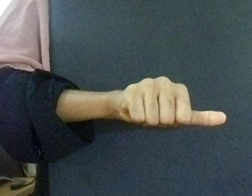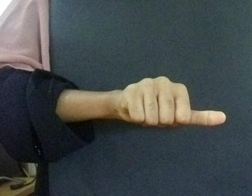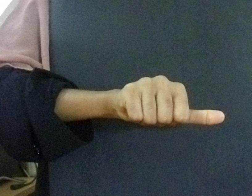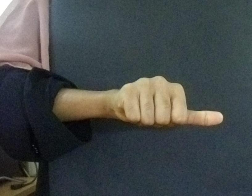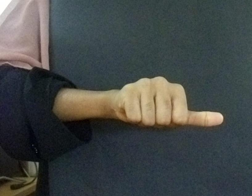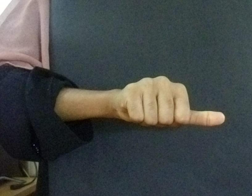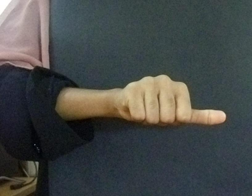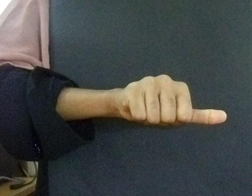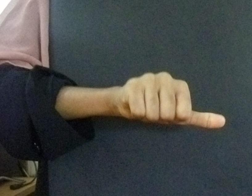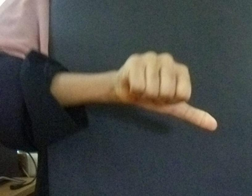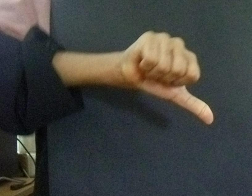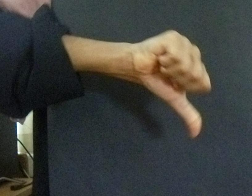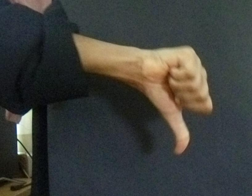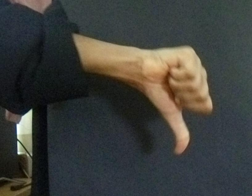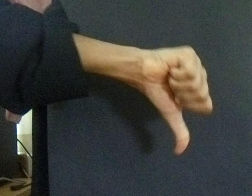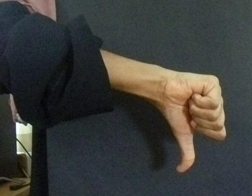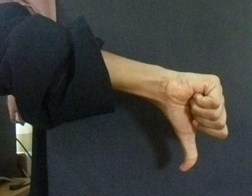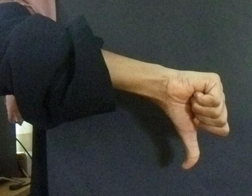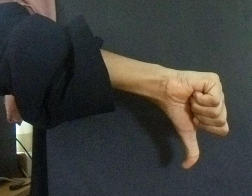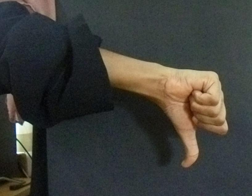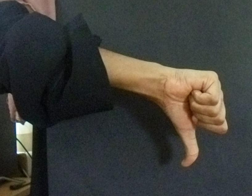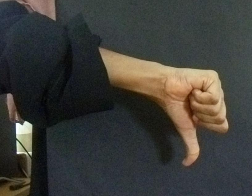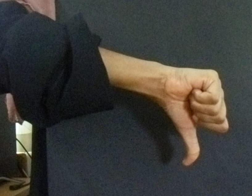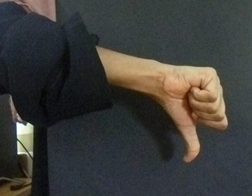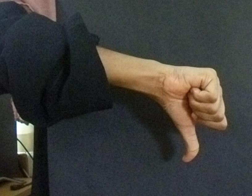lose